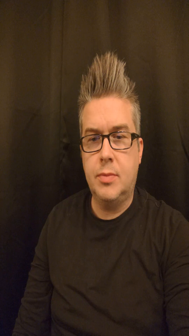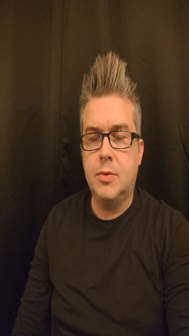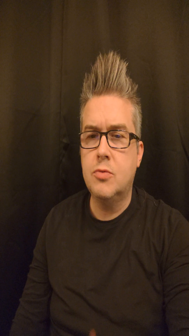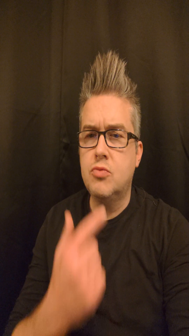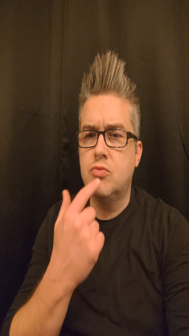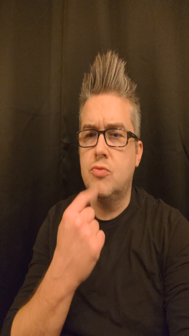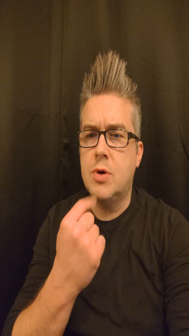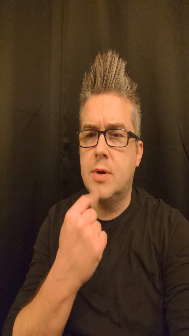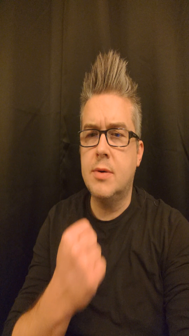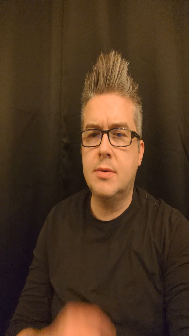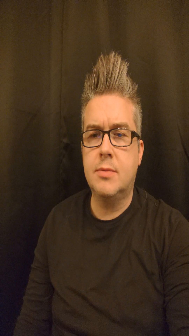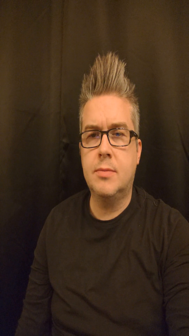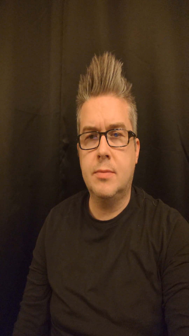red